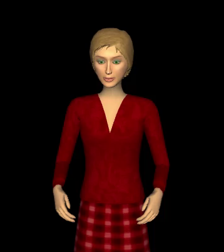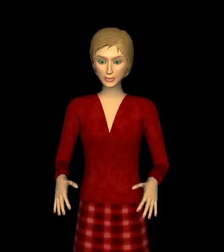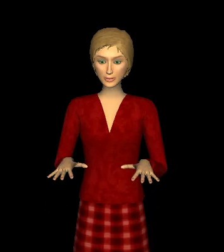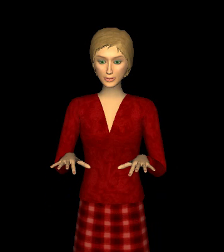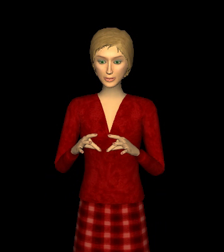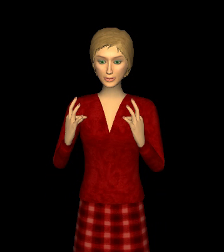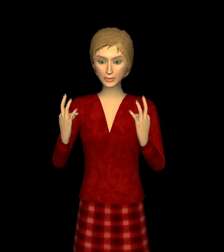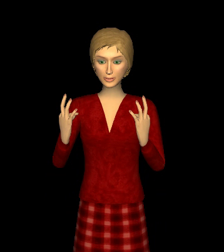يجد